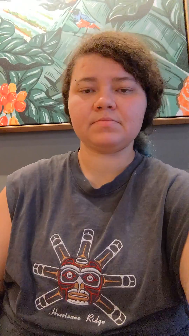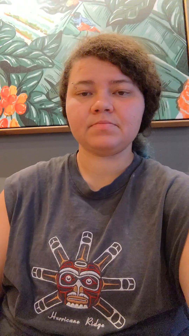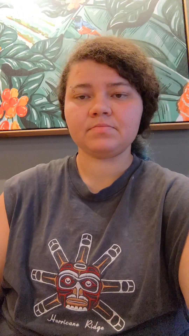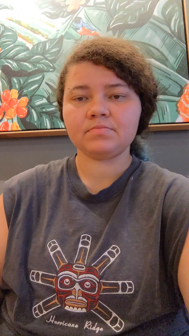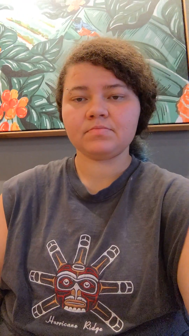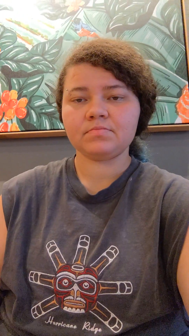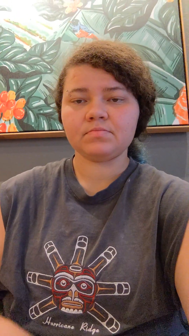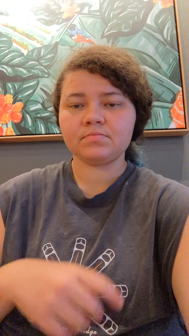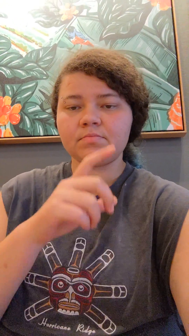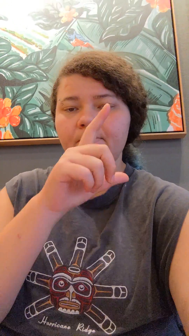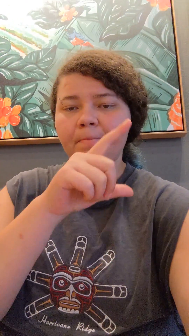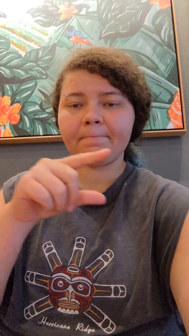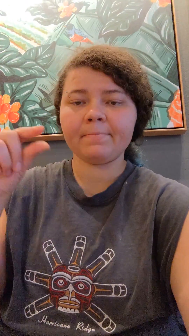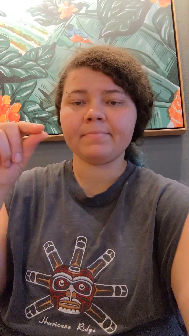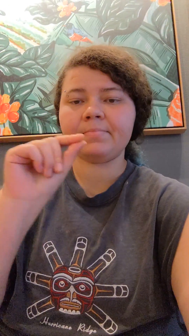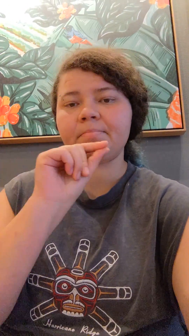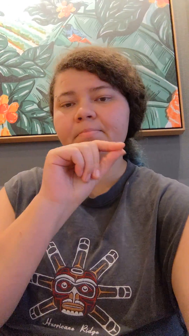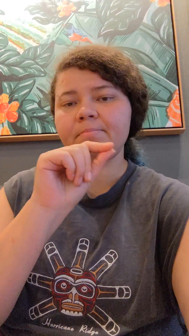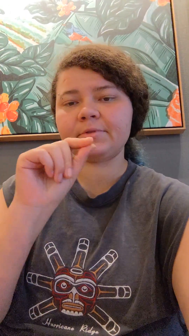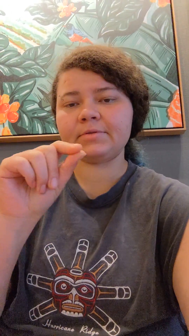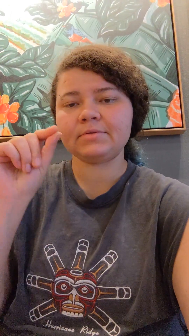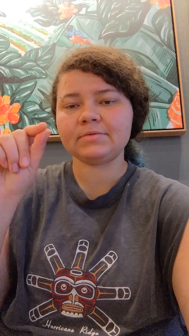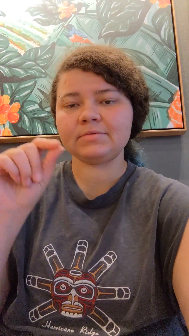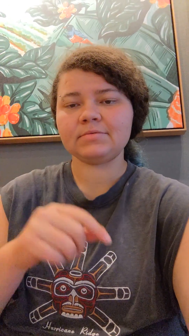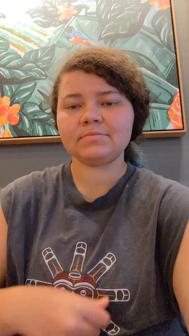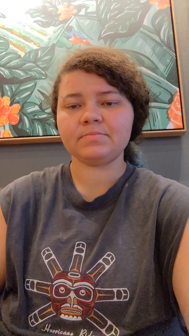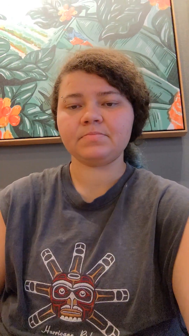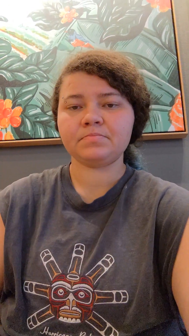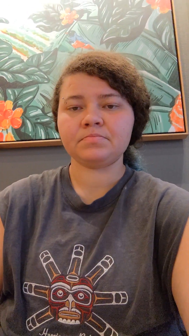peas